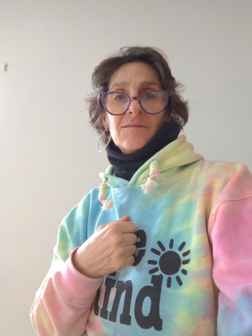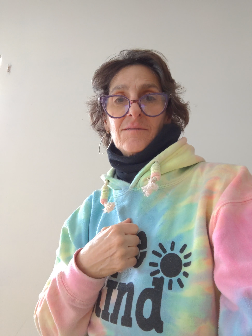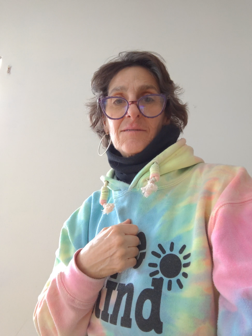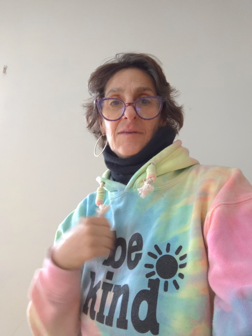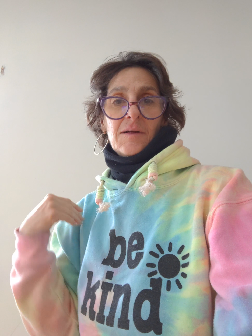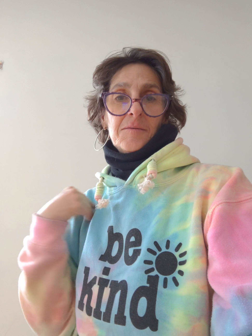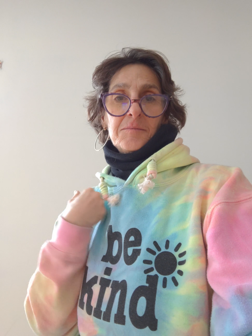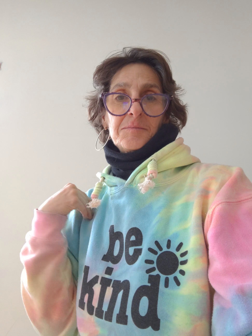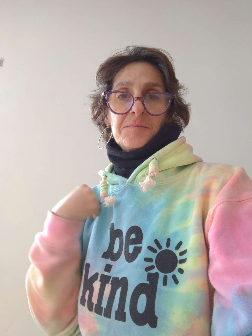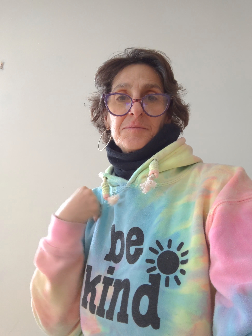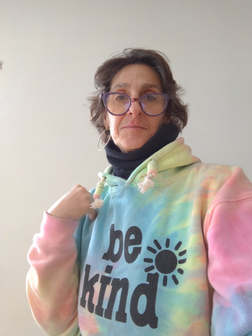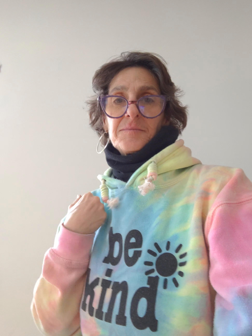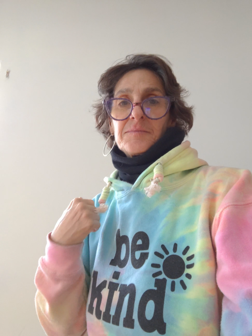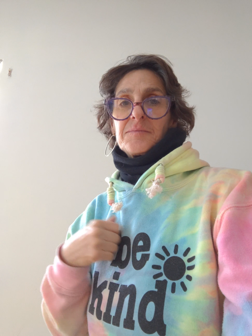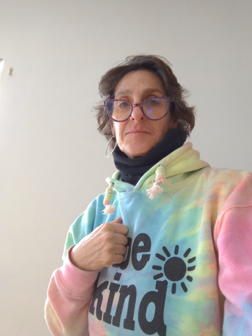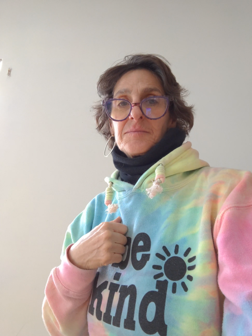animal